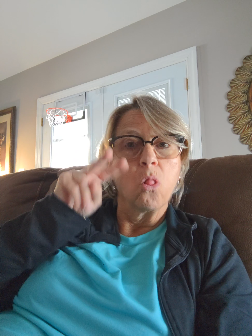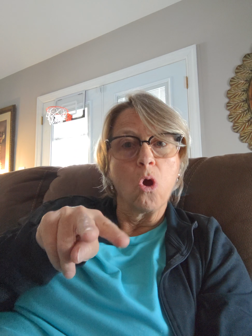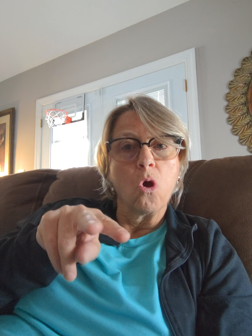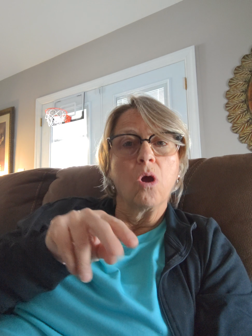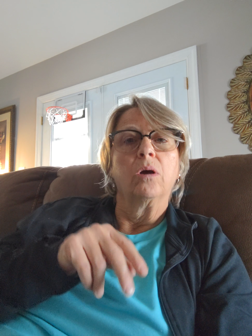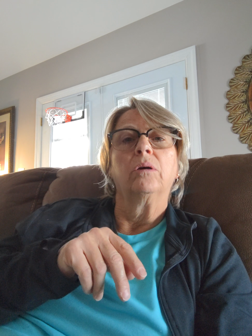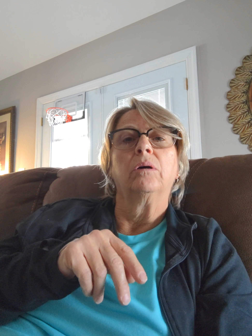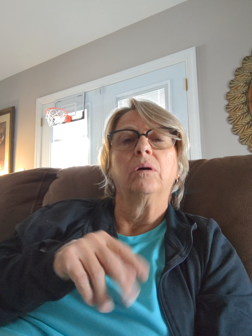look